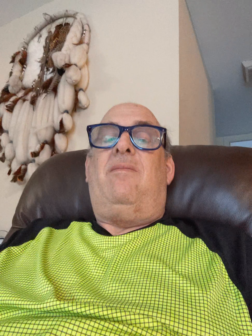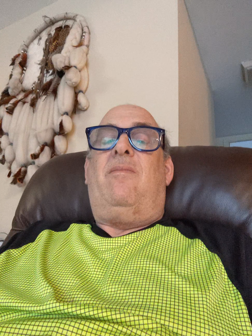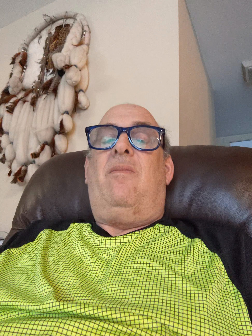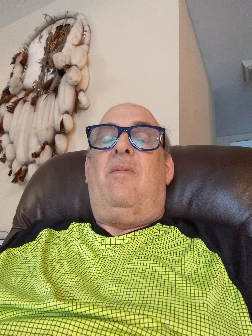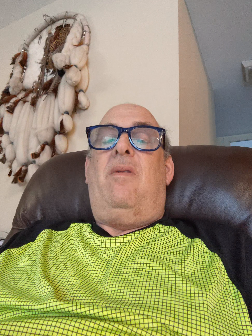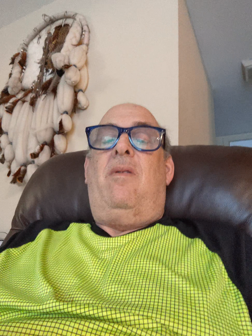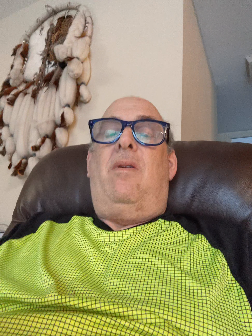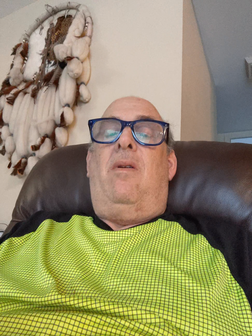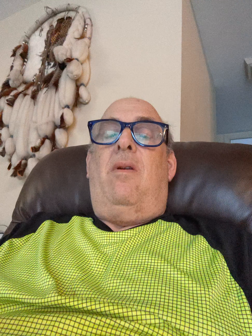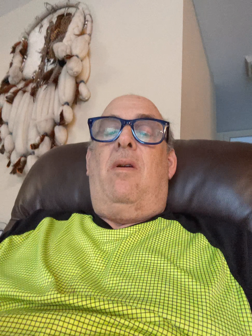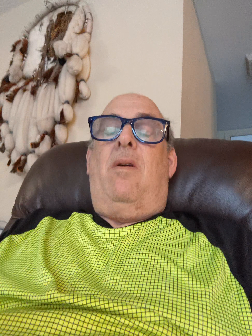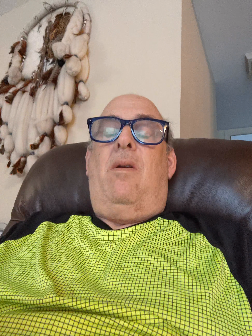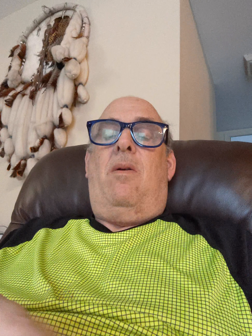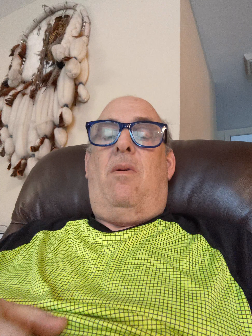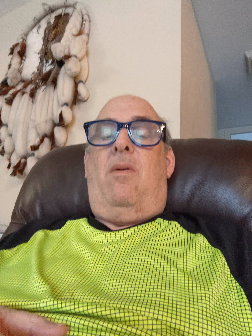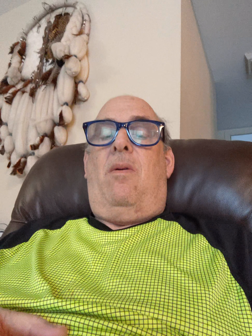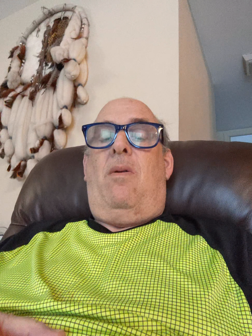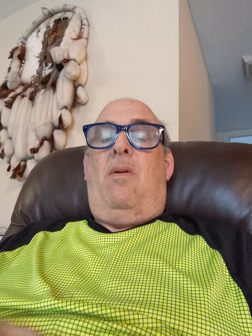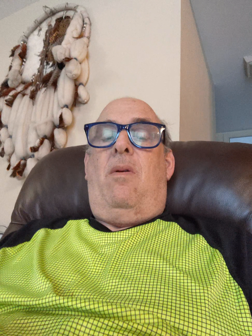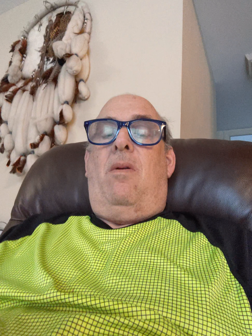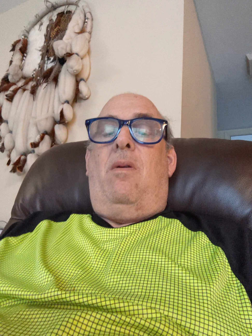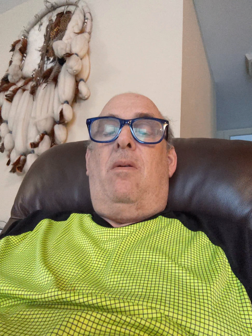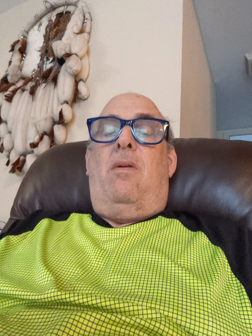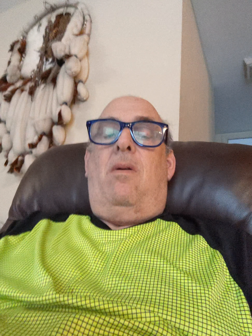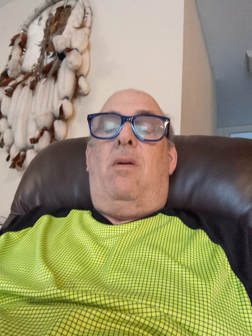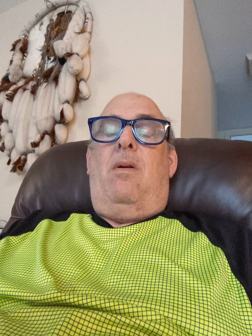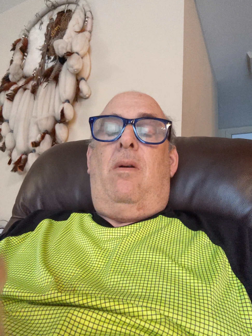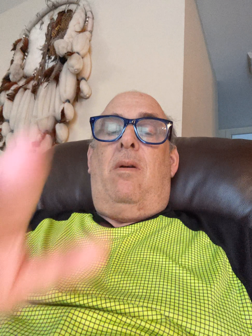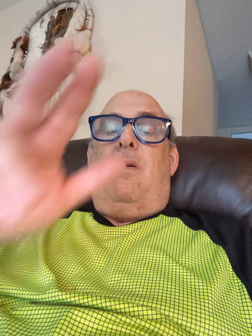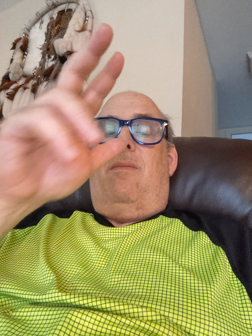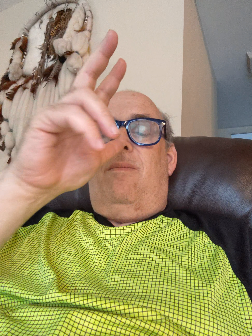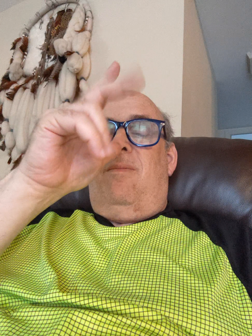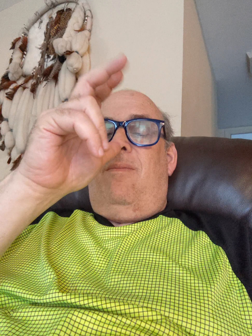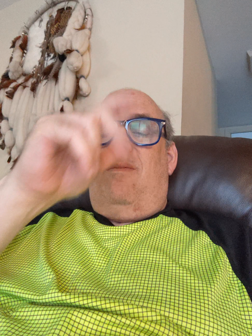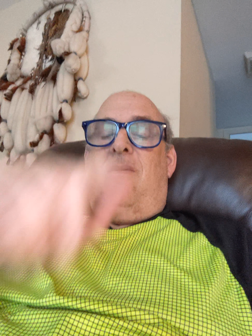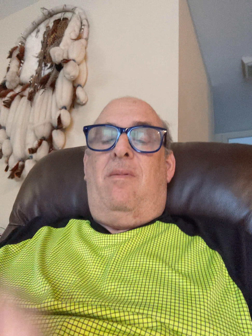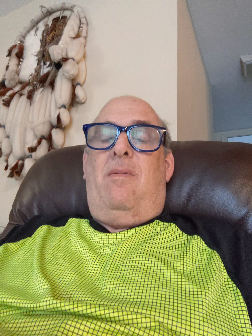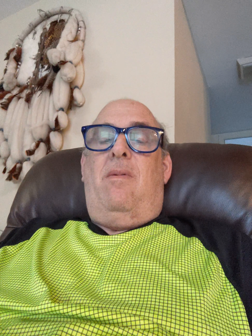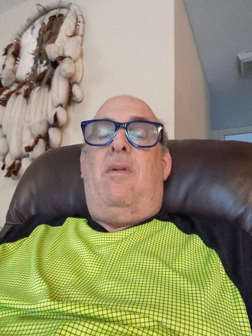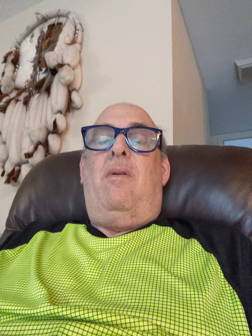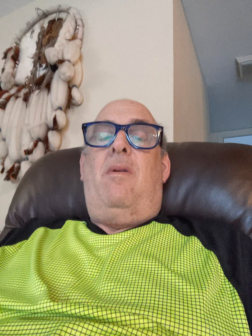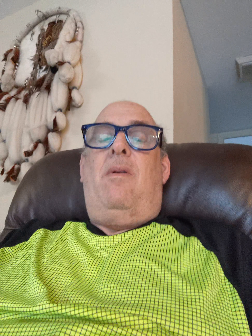bug